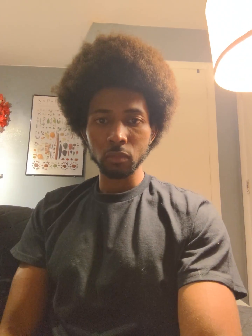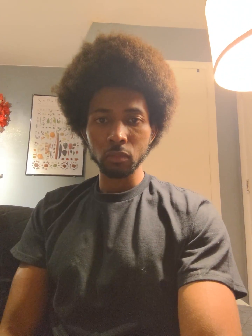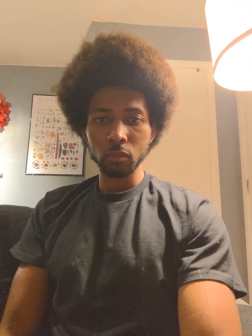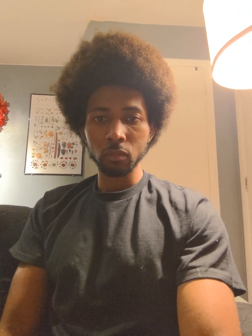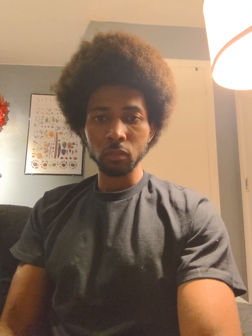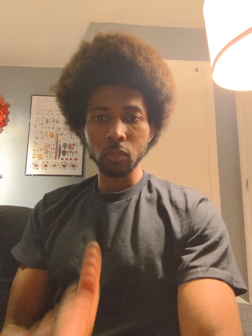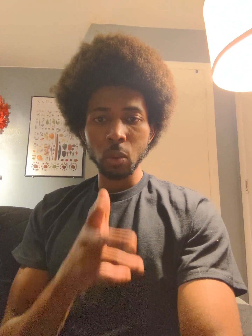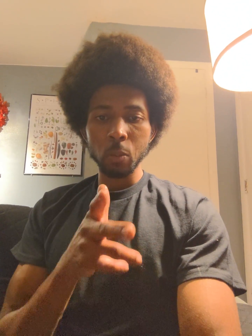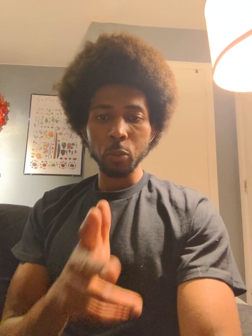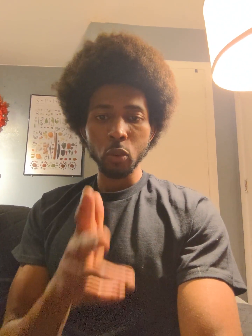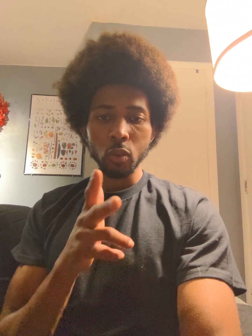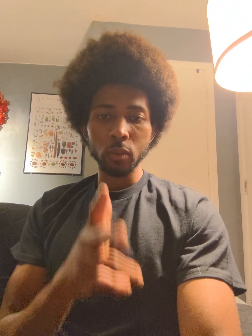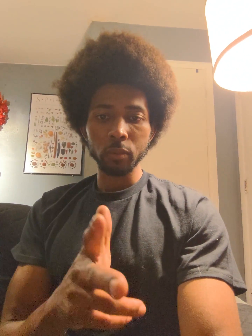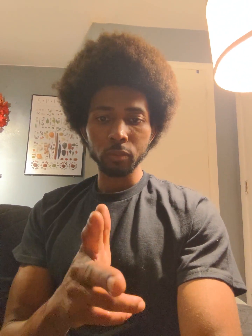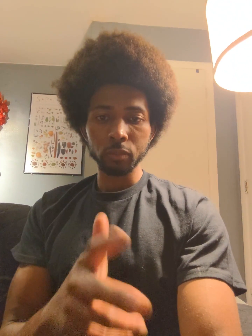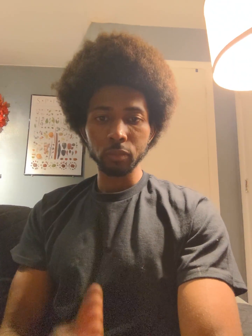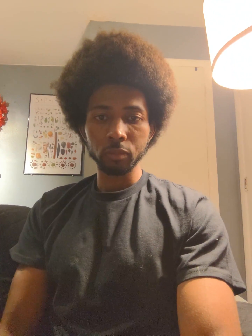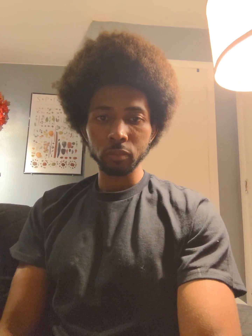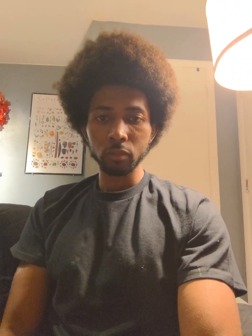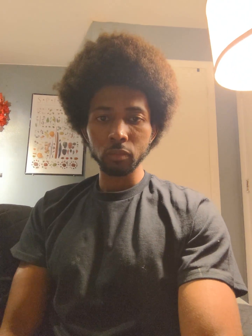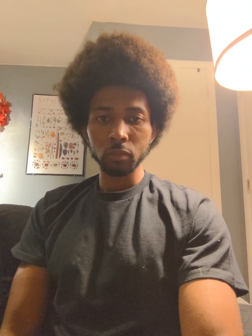garage